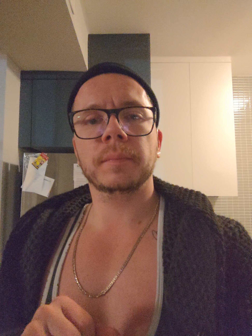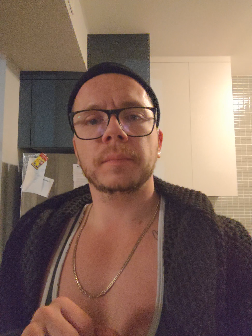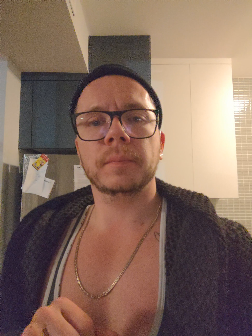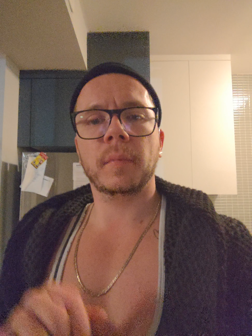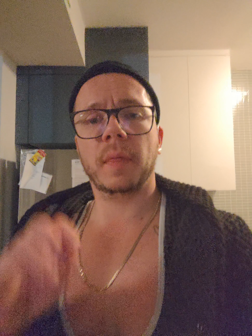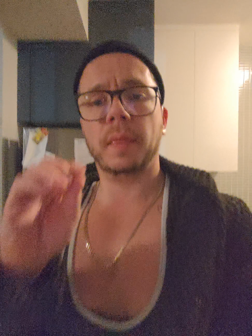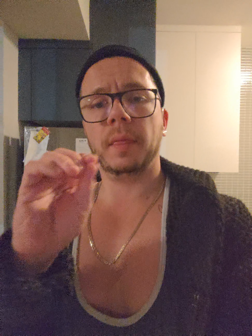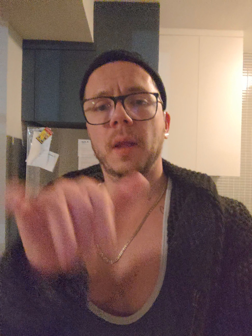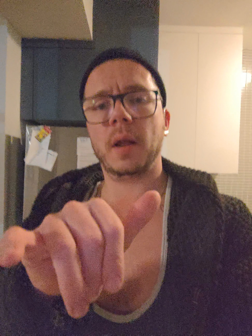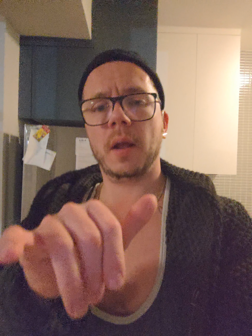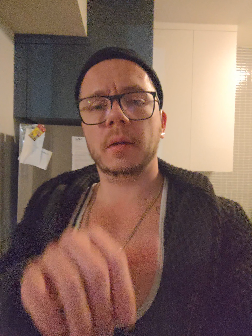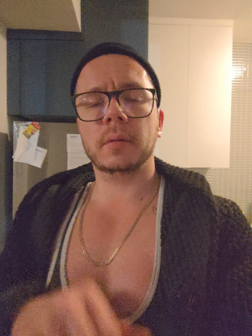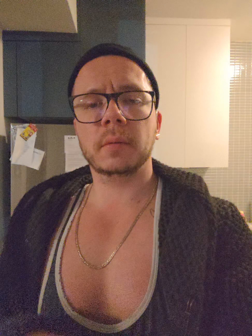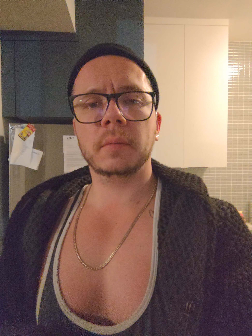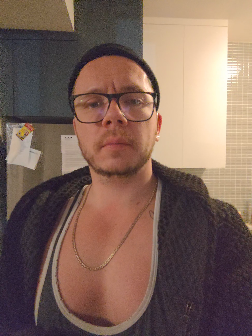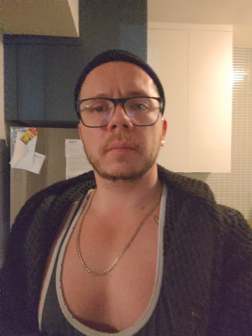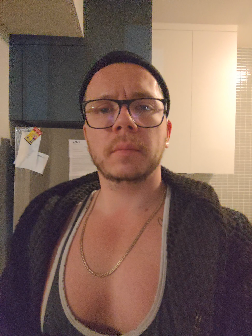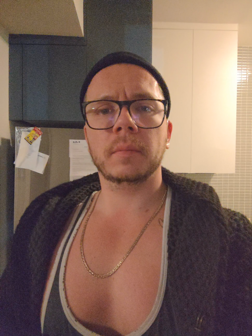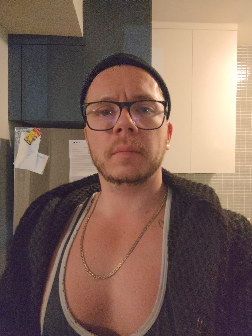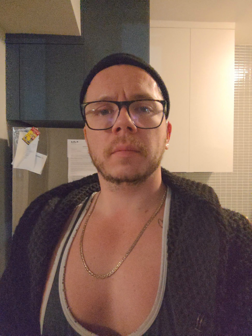that